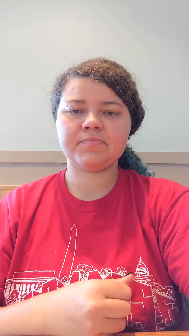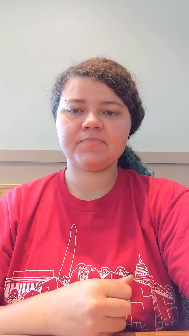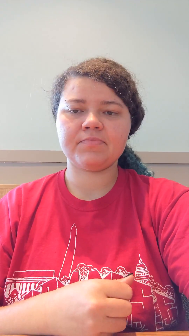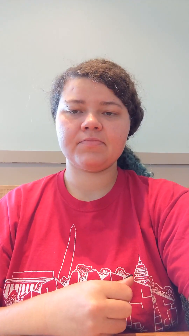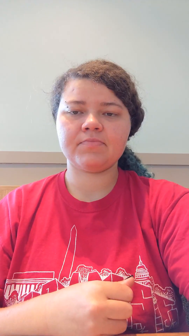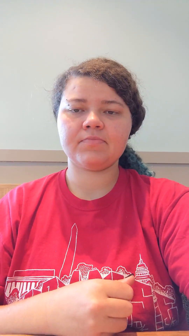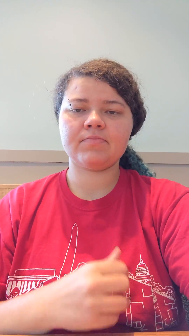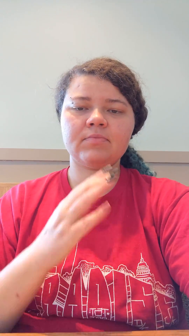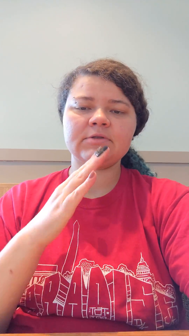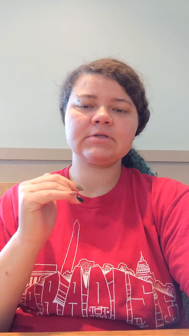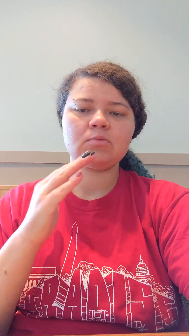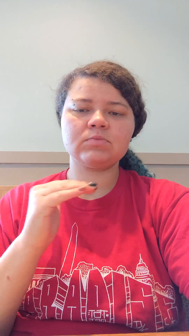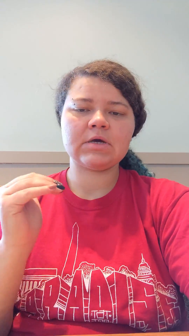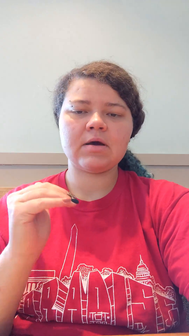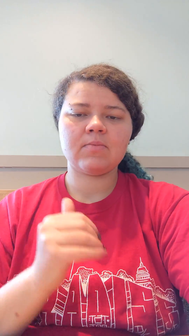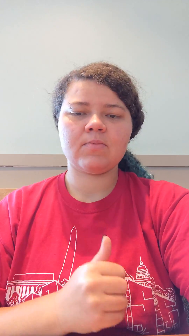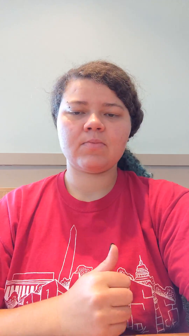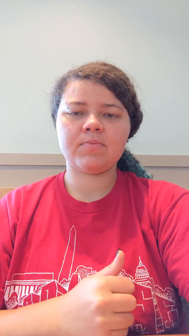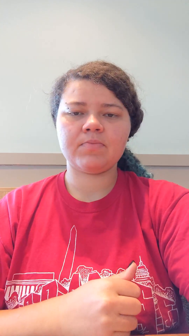downtown